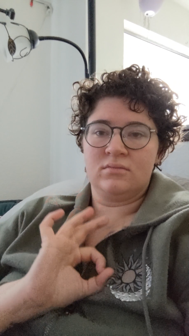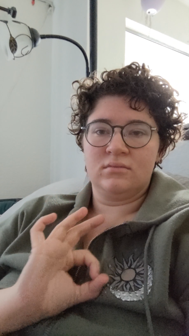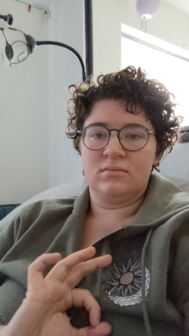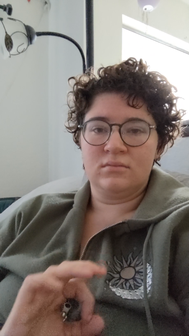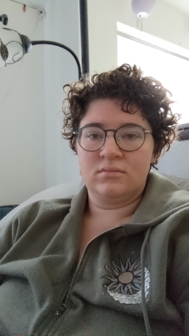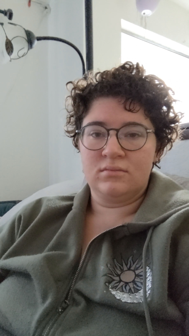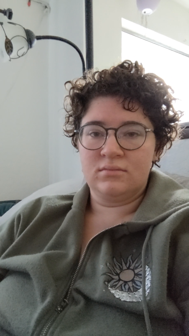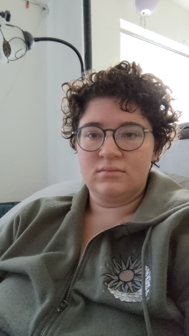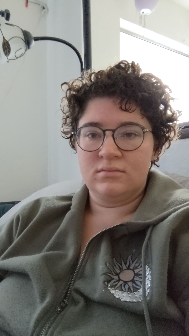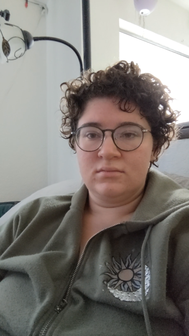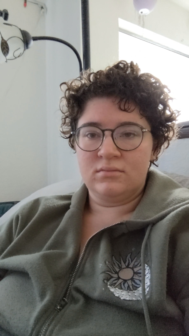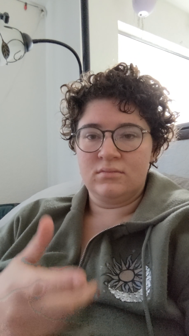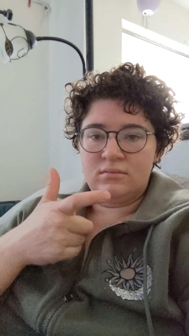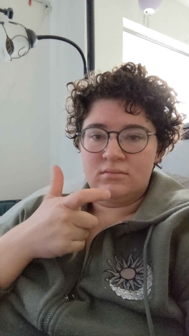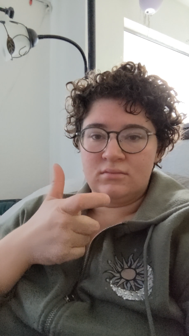run